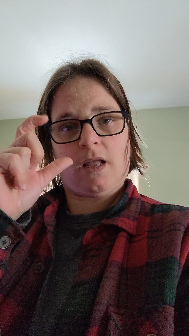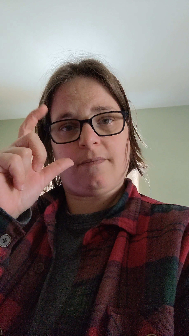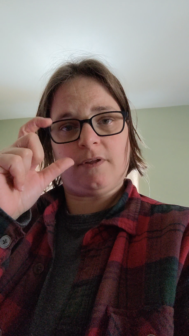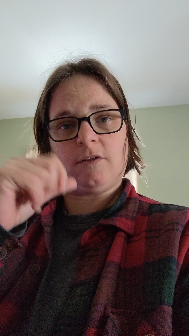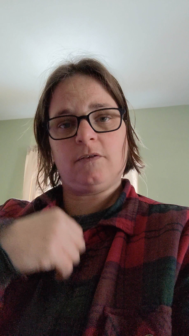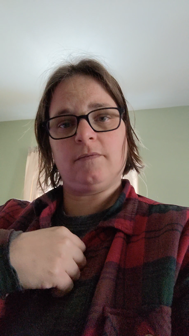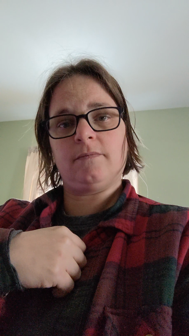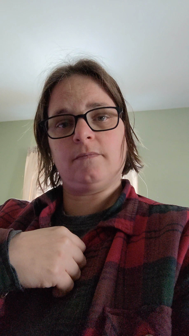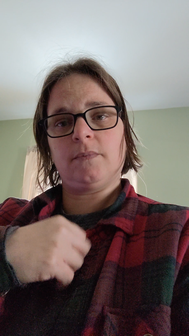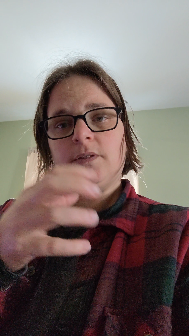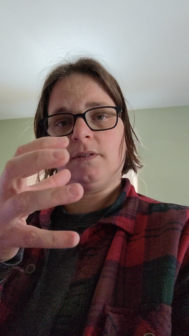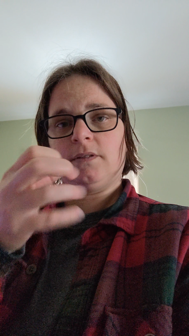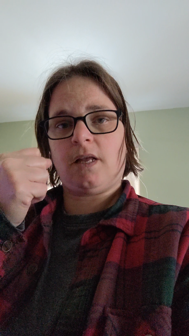get